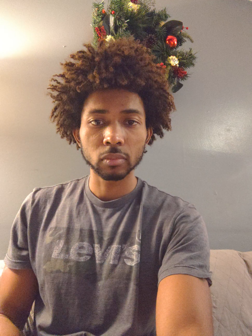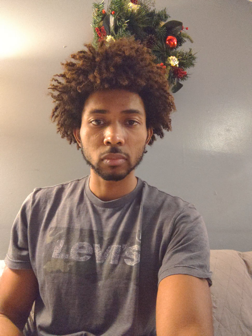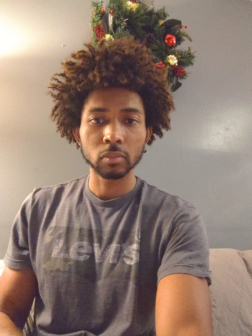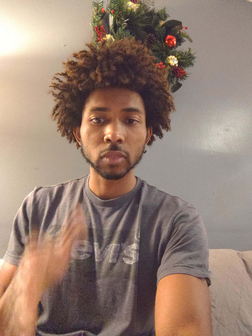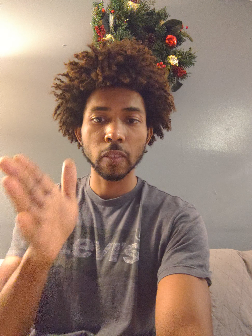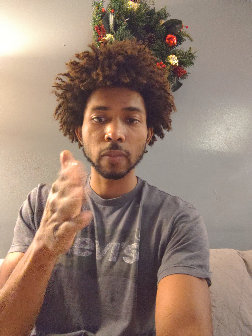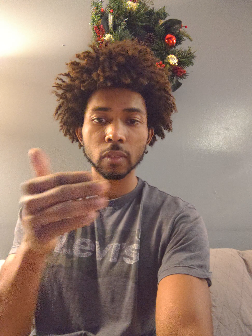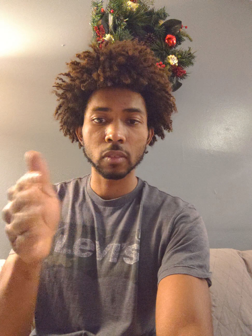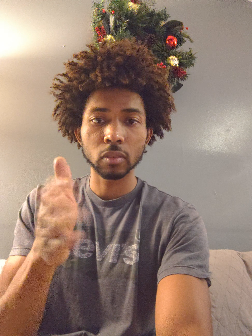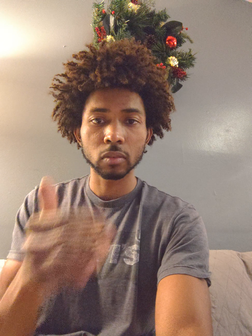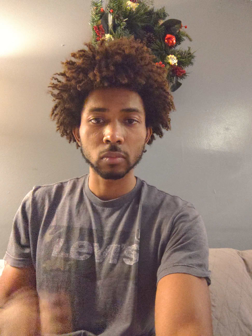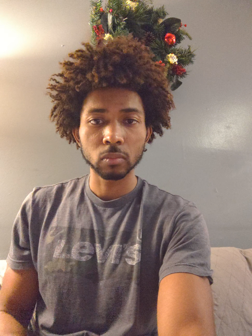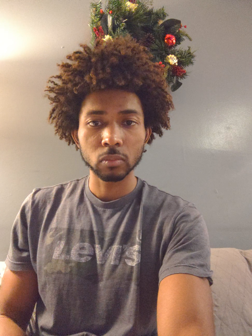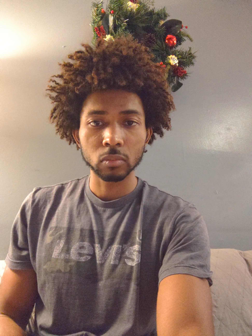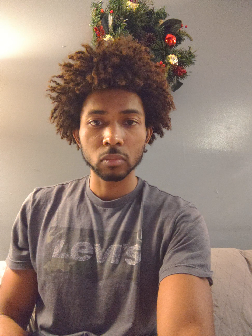flag